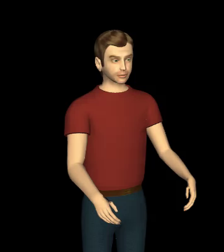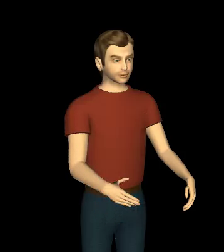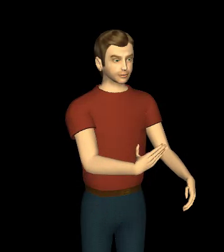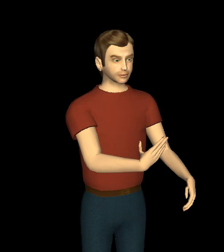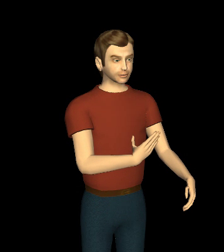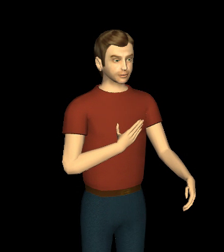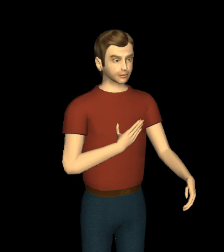لي